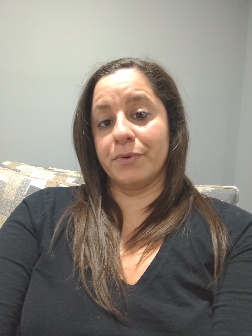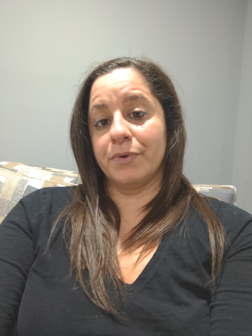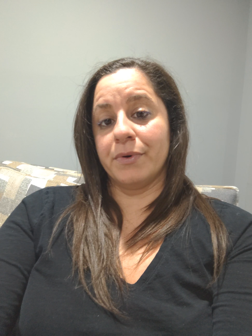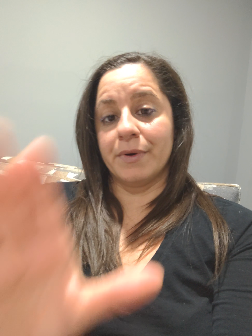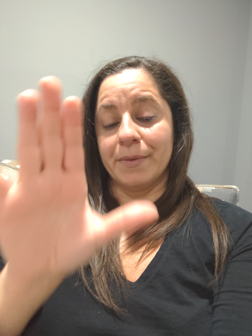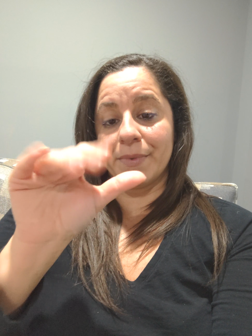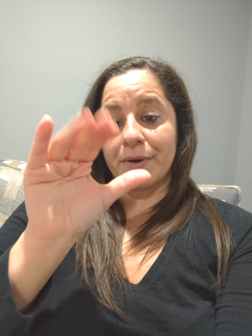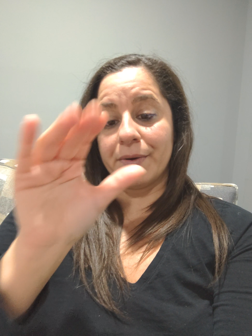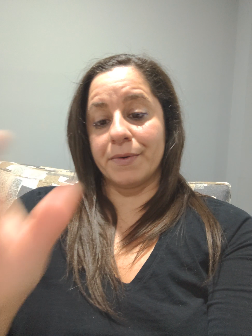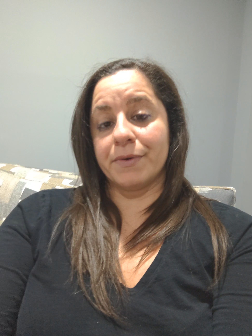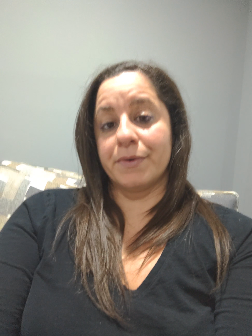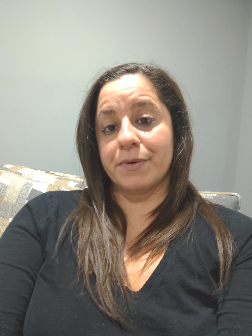bye